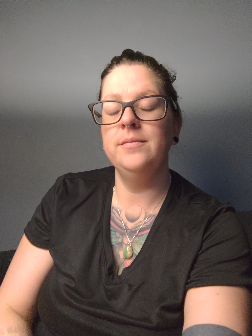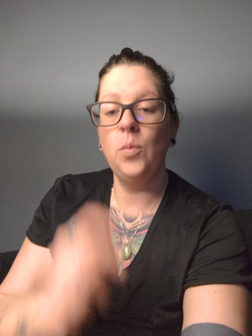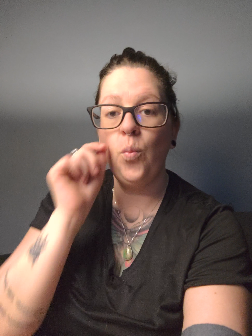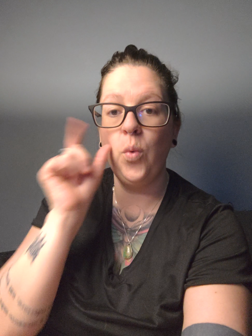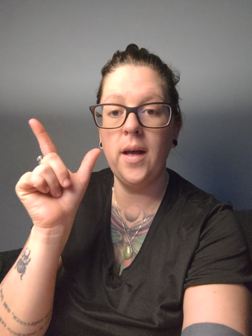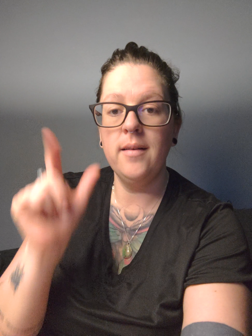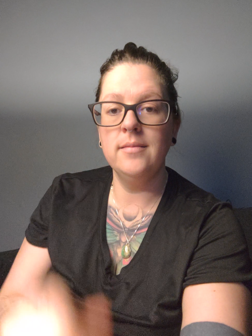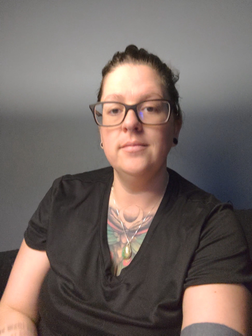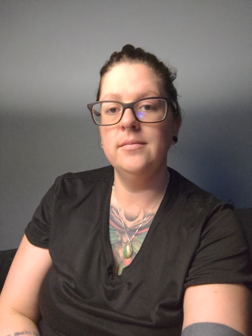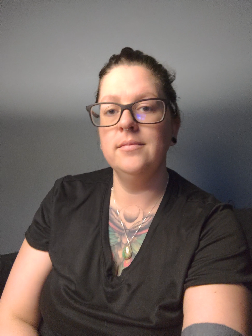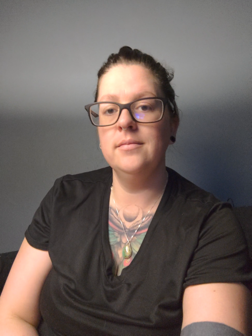wake